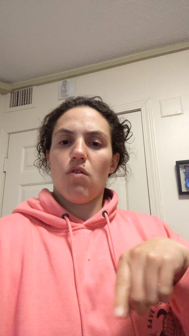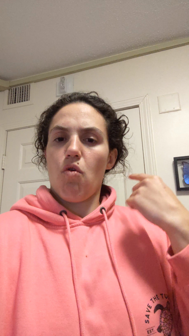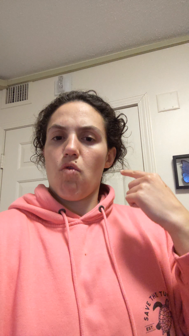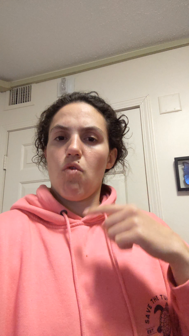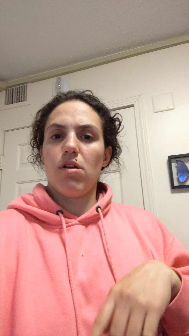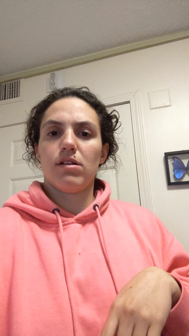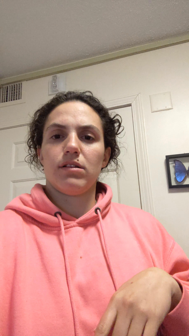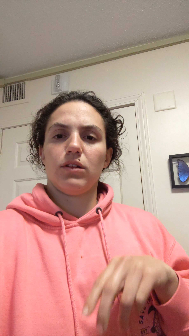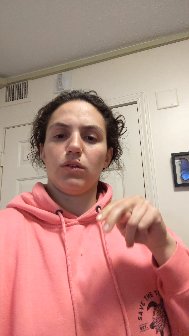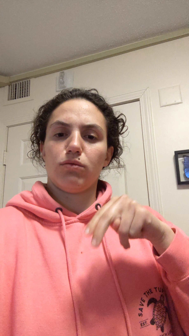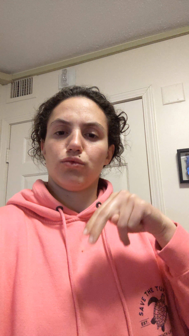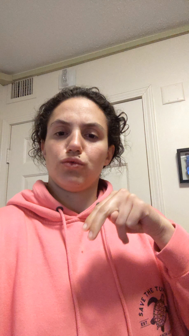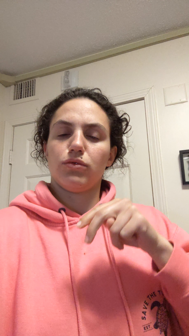nurse